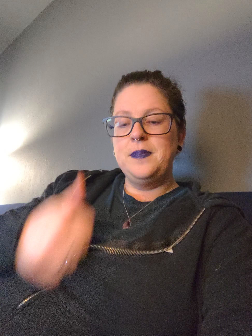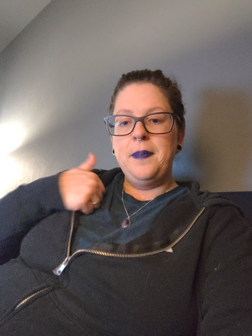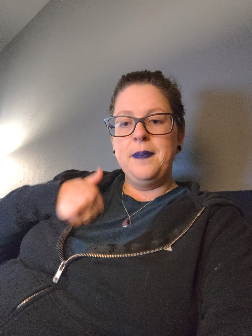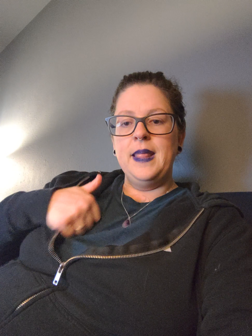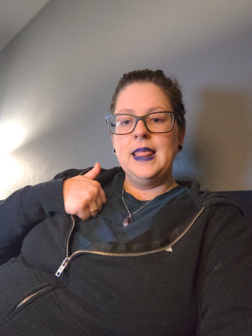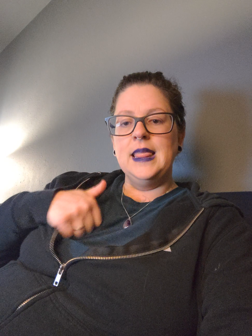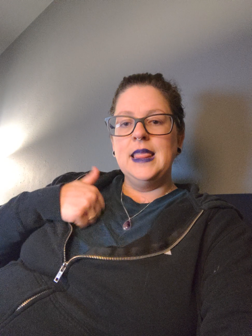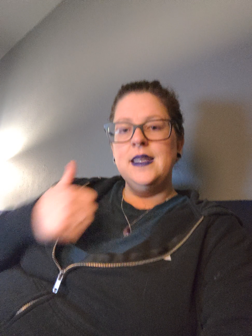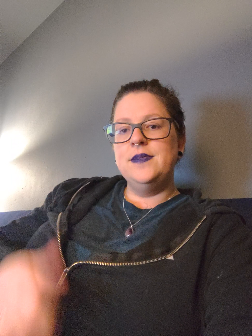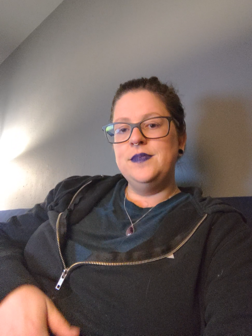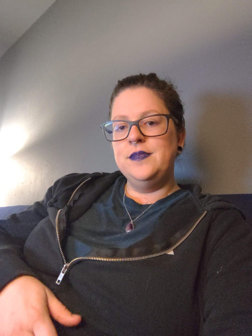bath